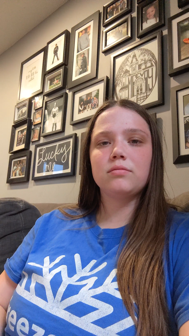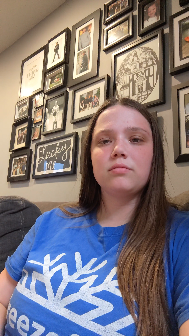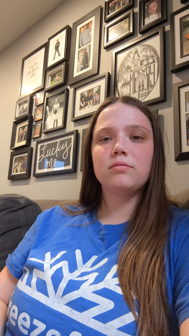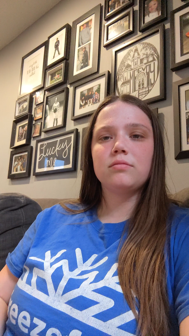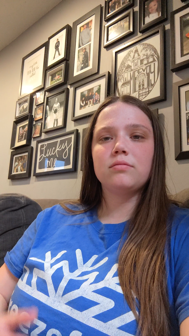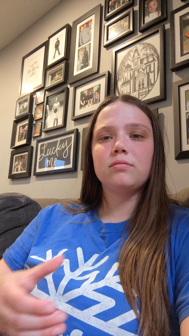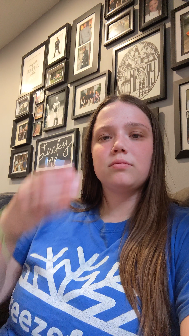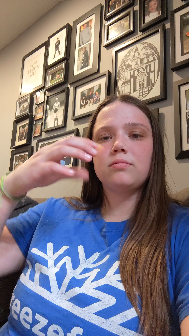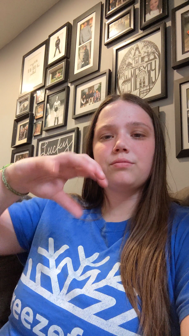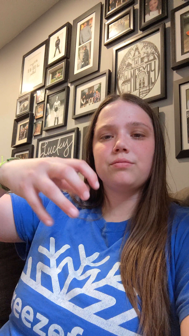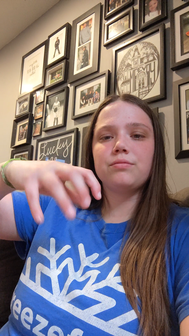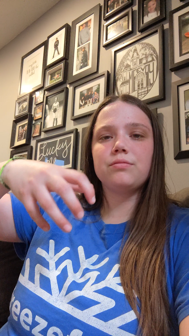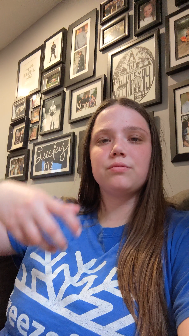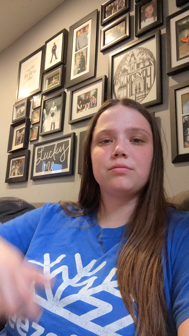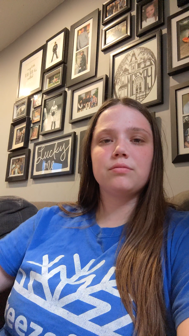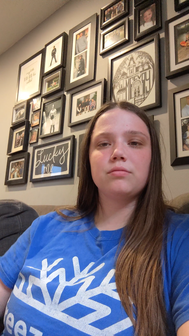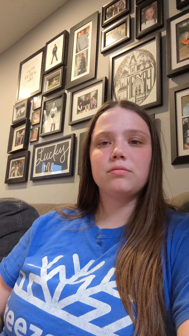jar